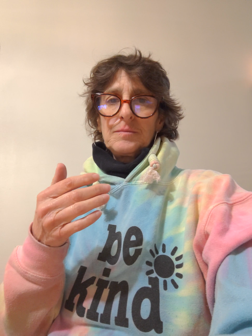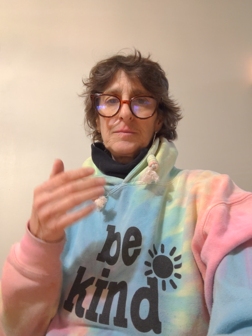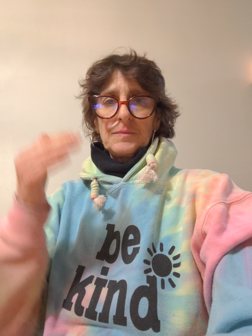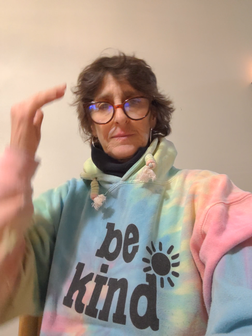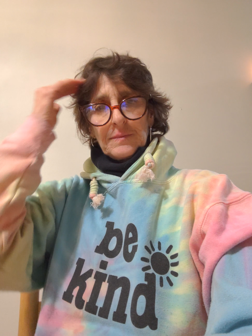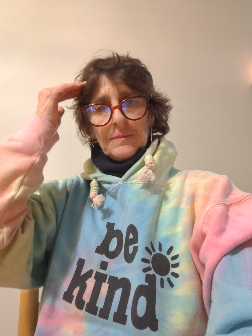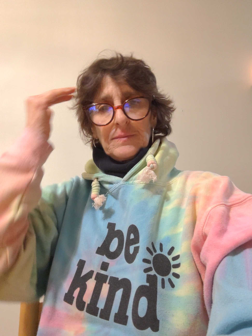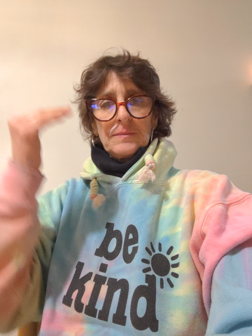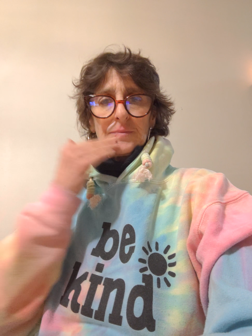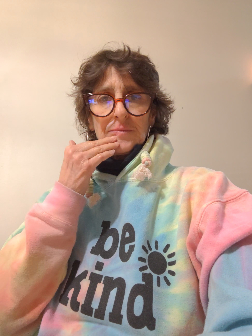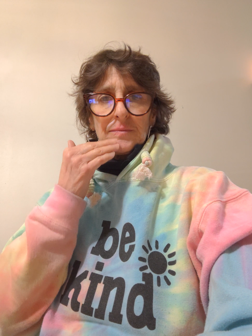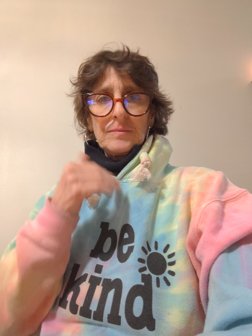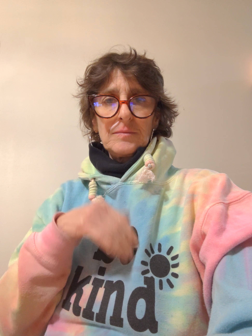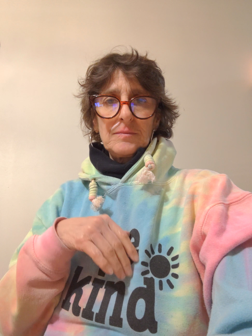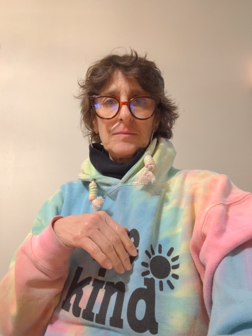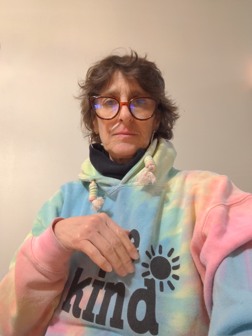head